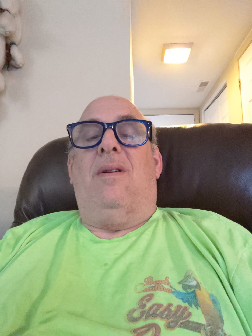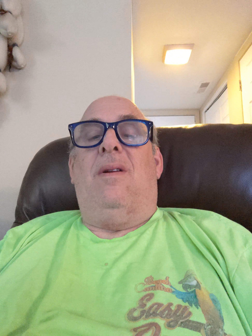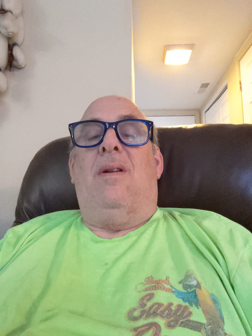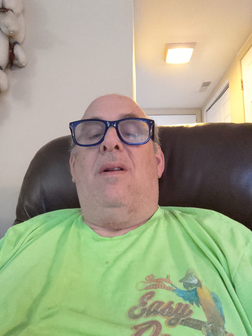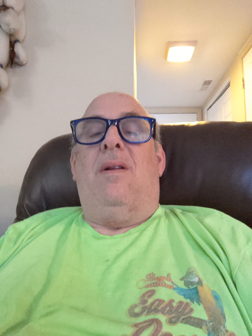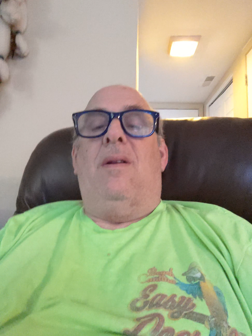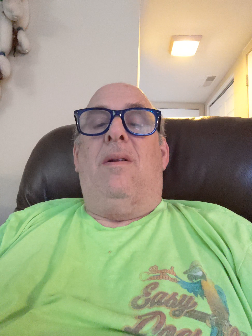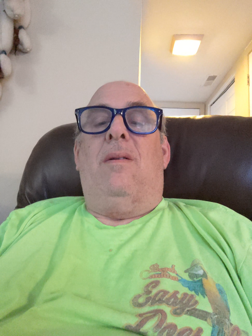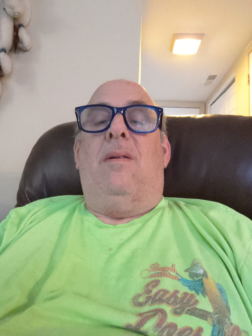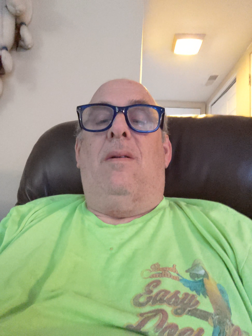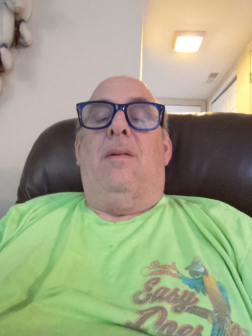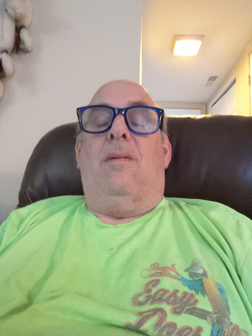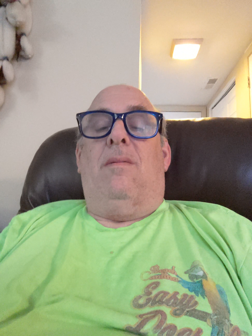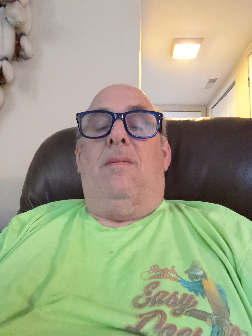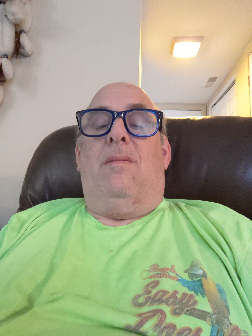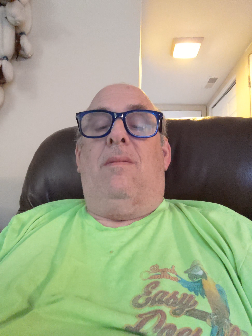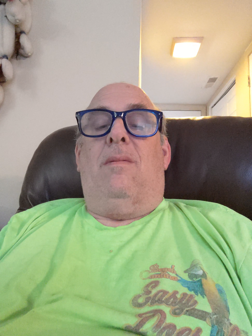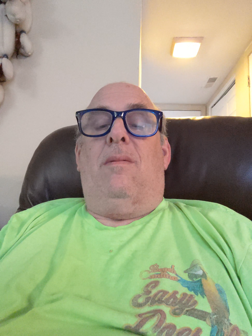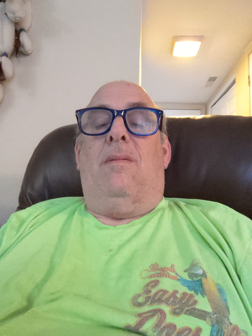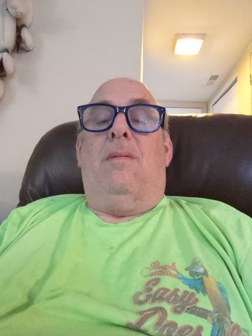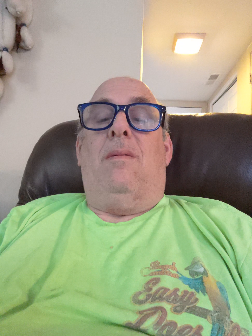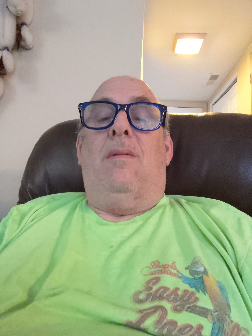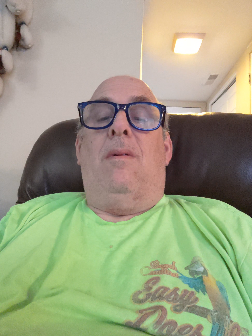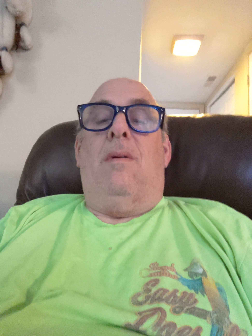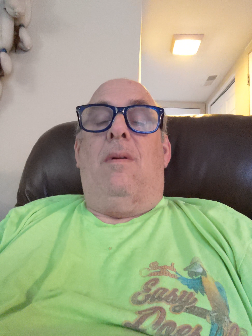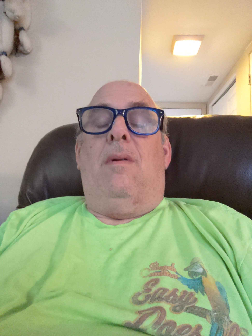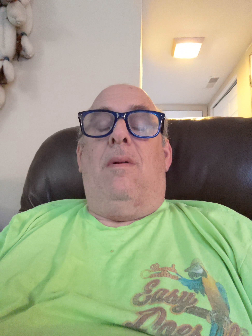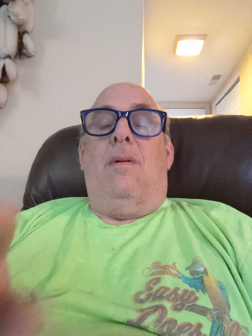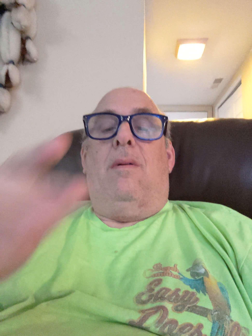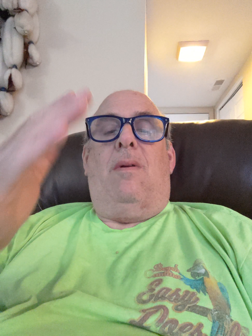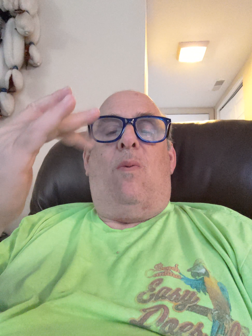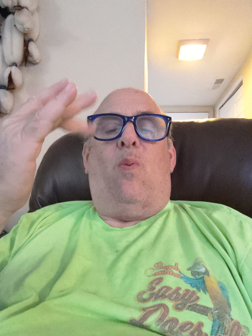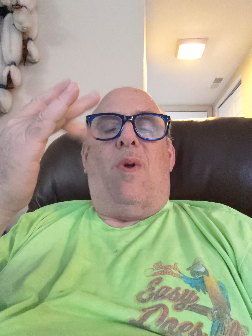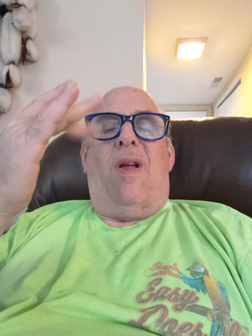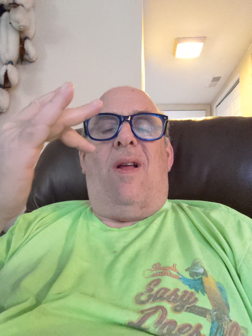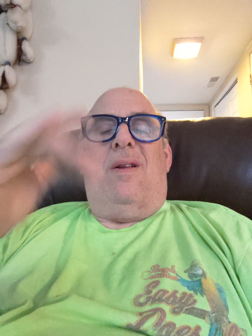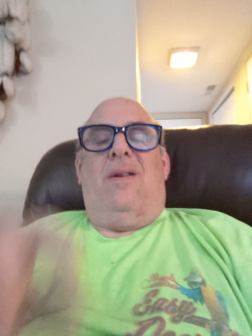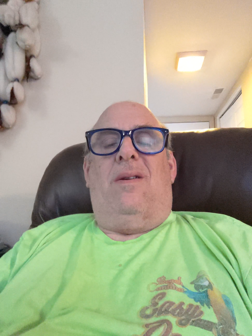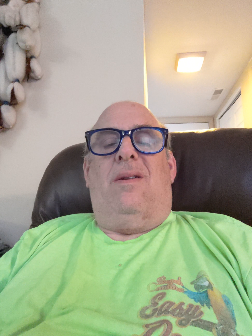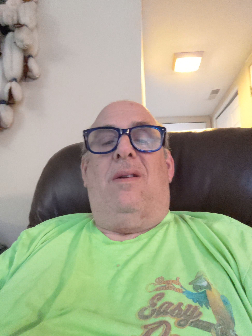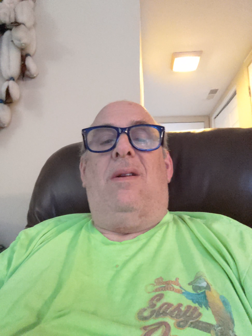why